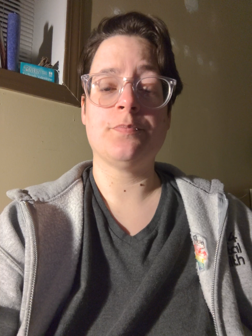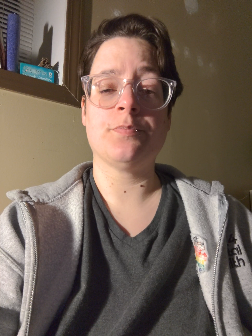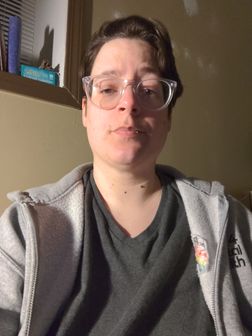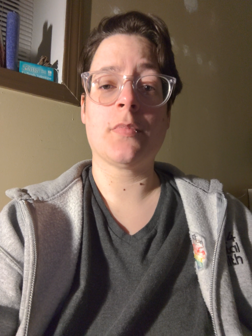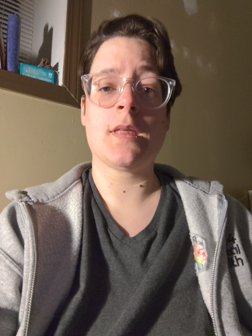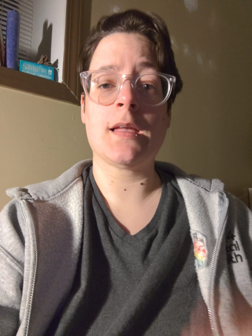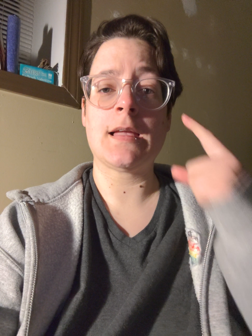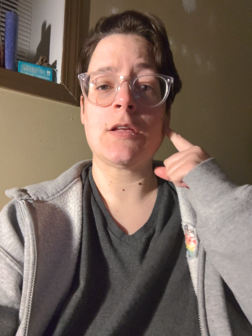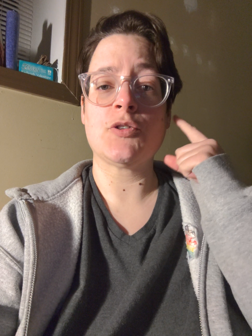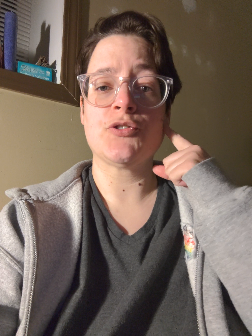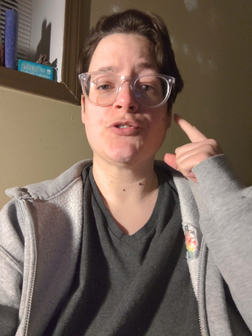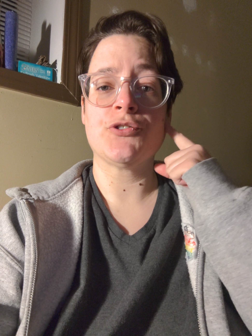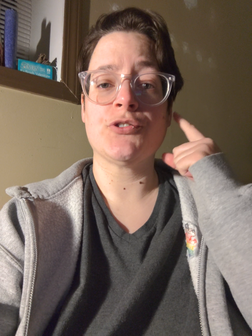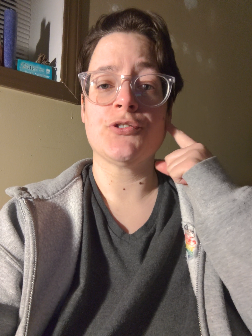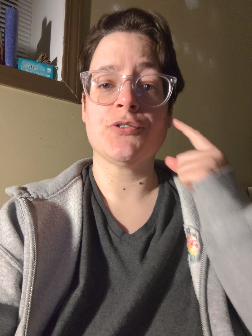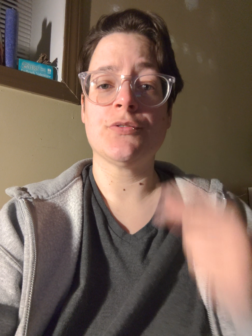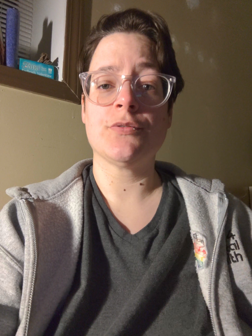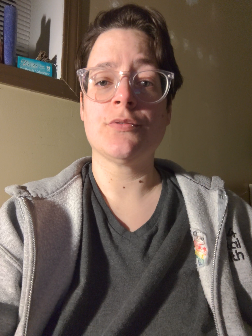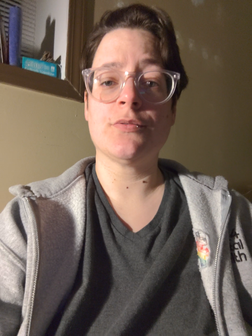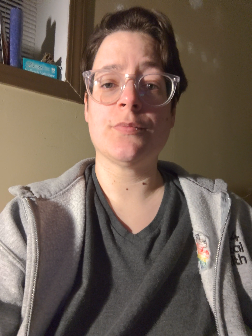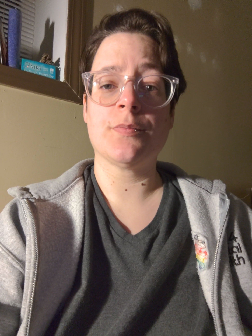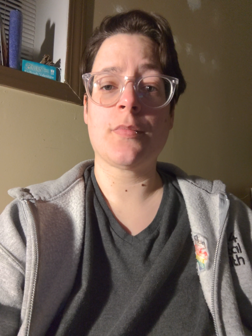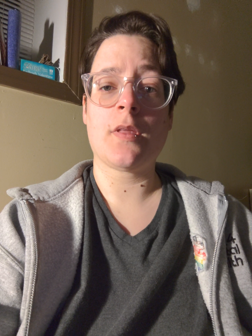hear